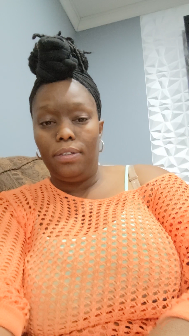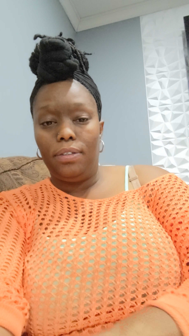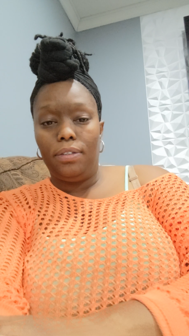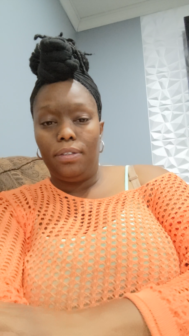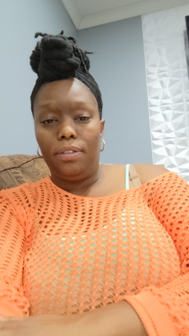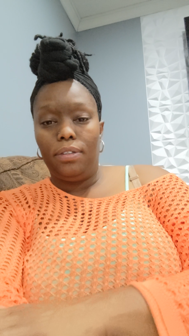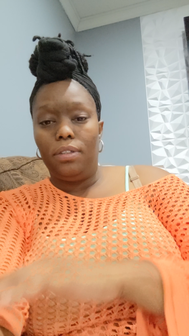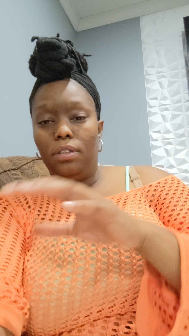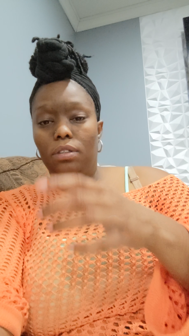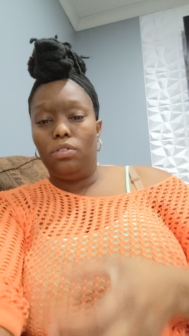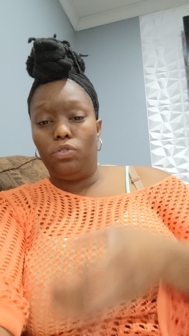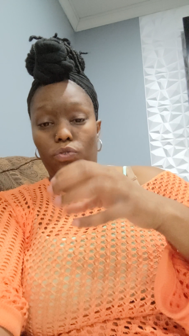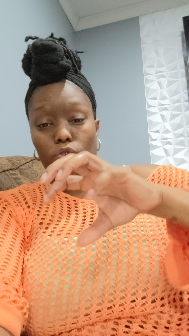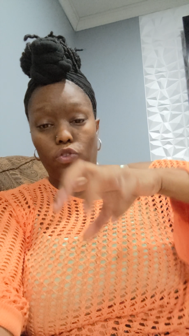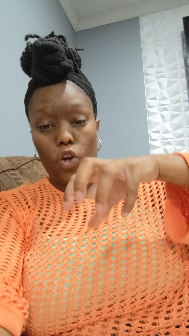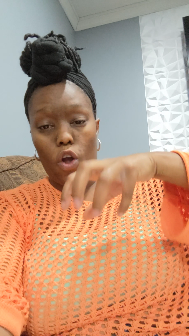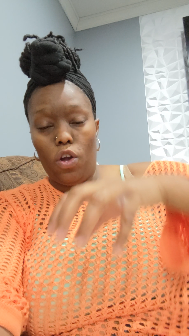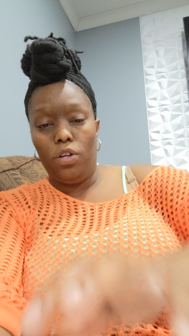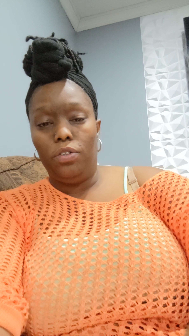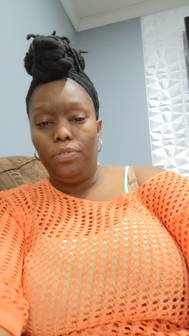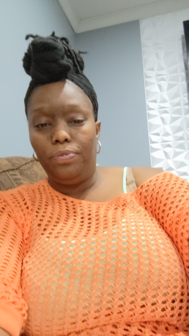jar